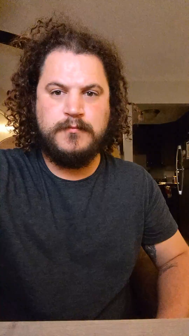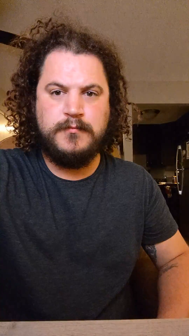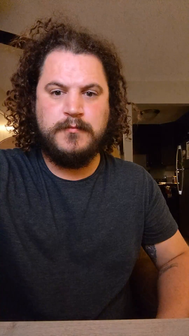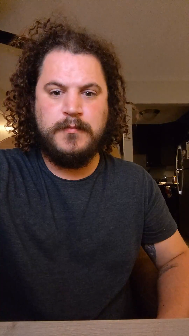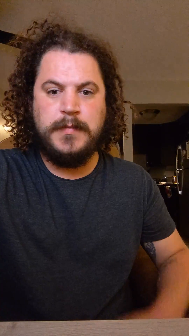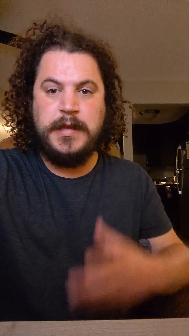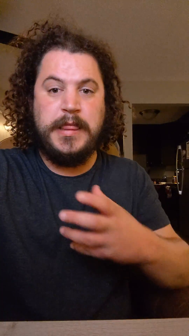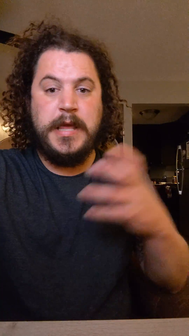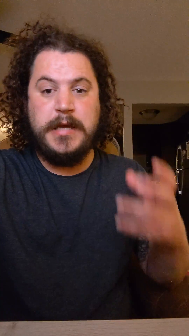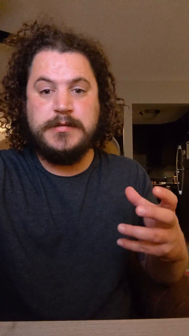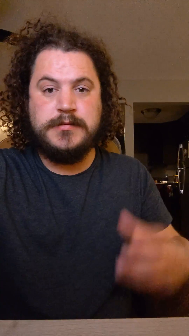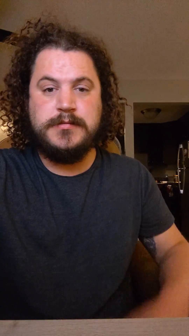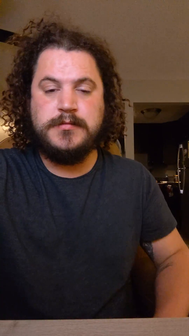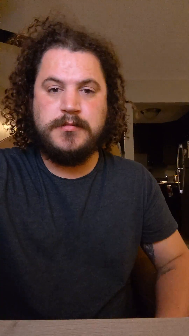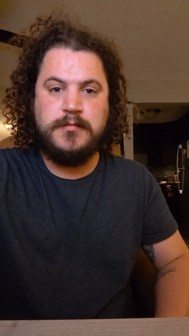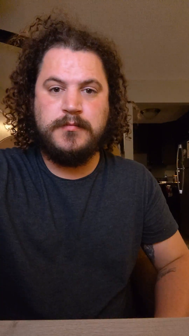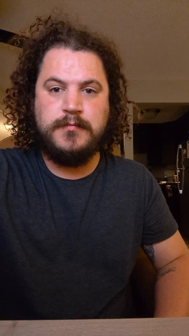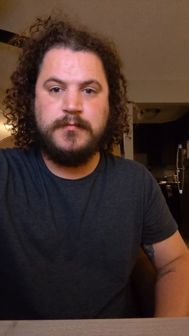a lot